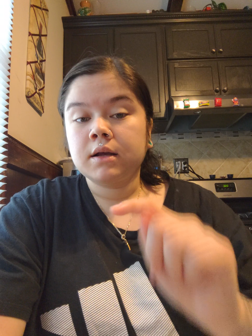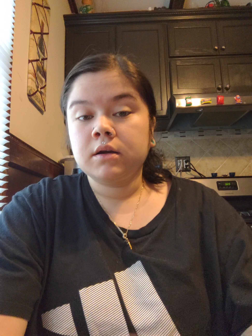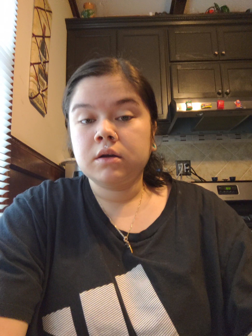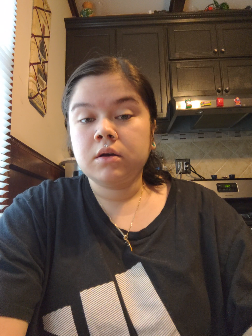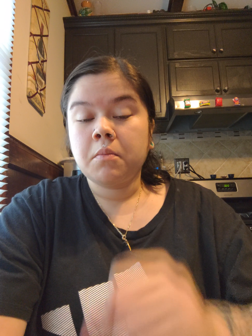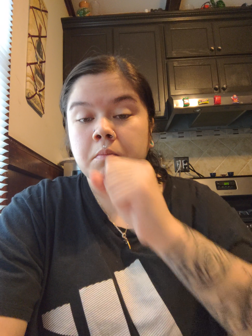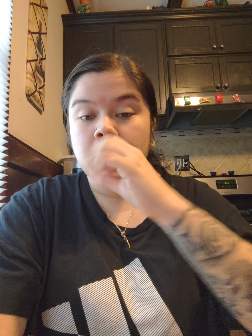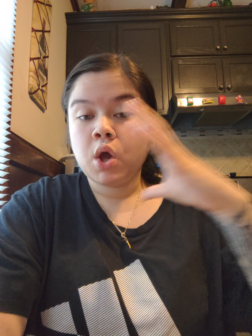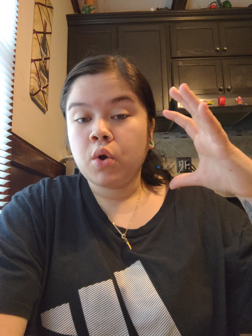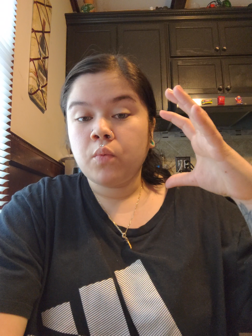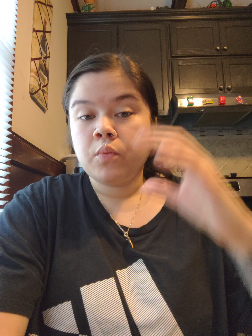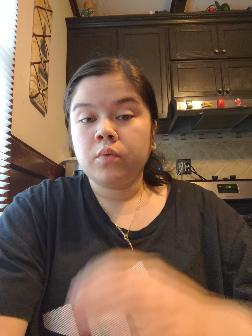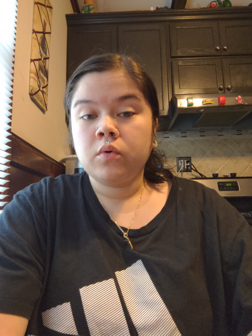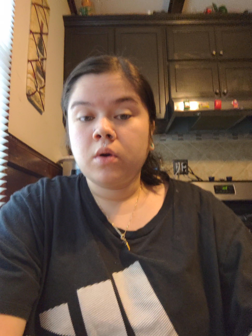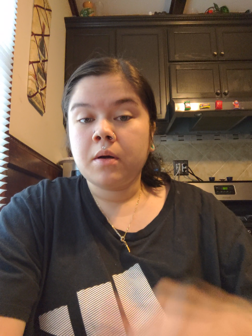balloon